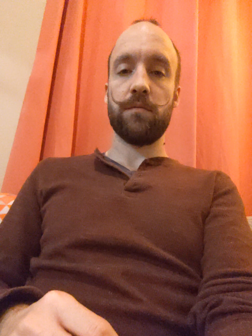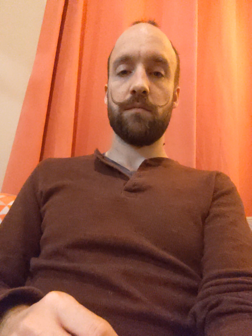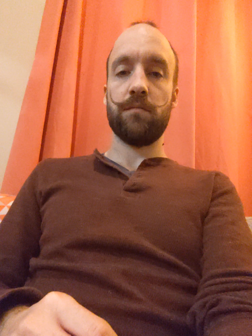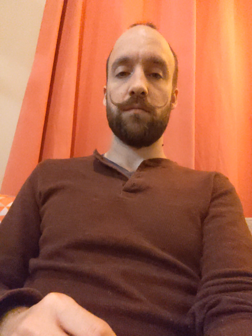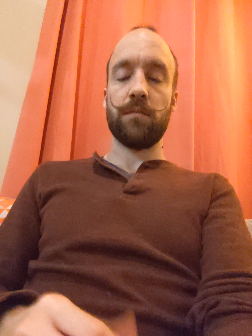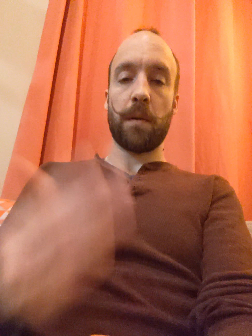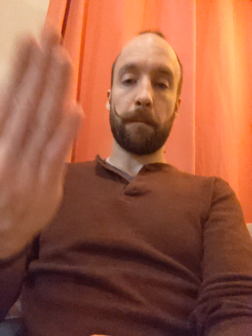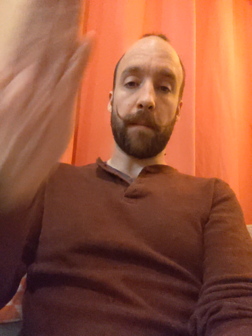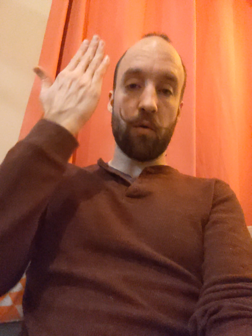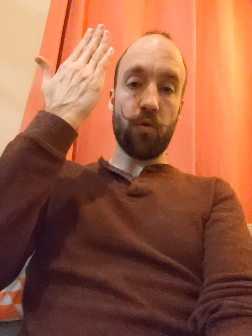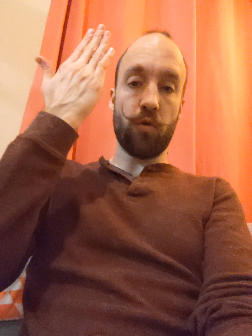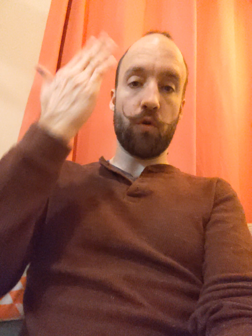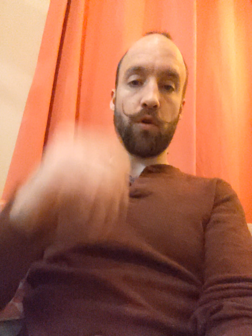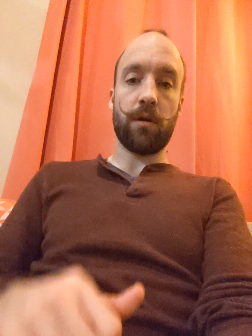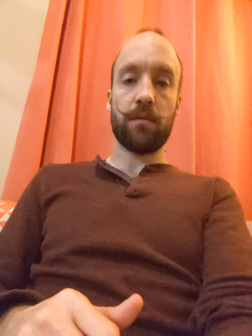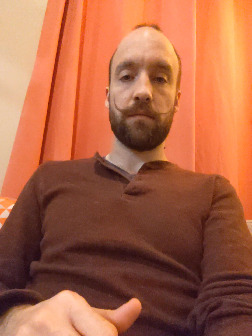morning